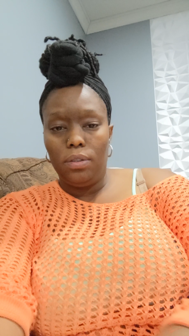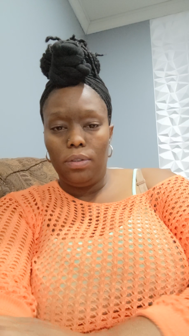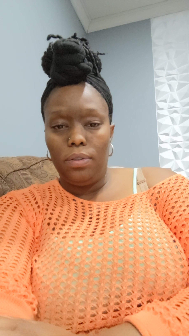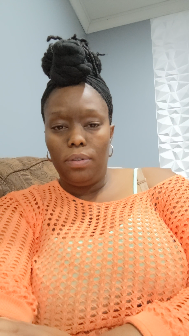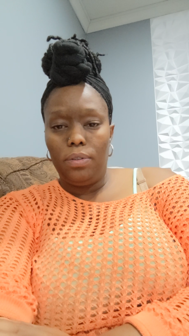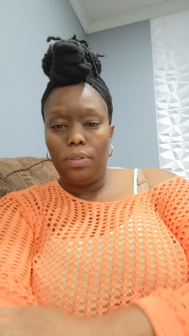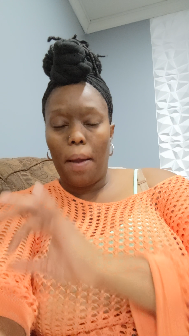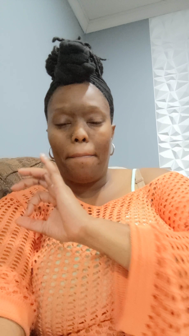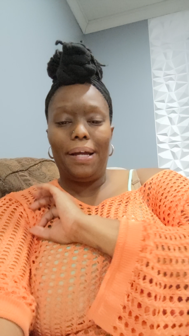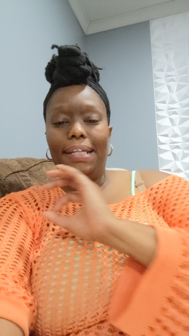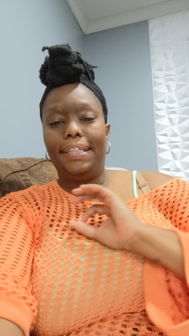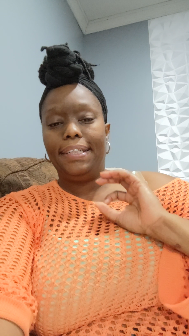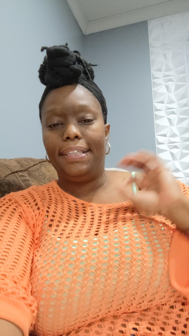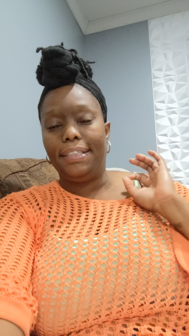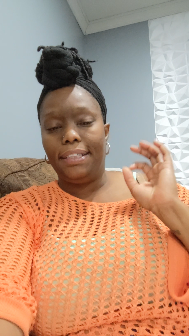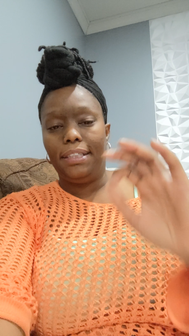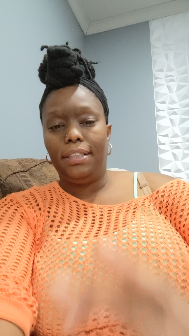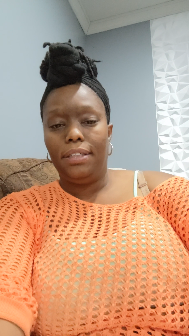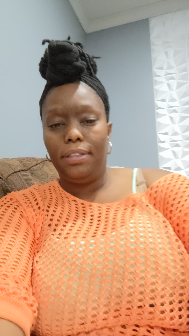beads